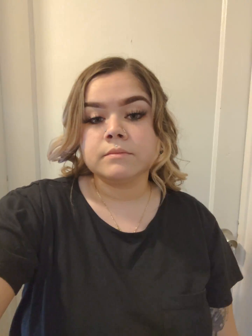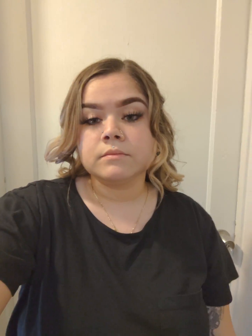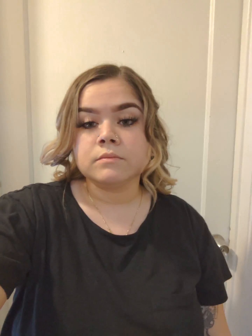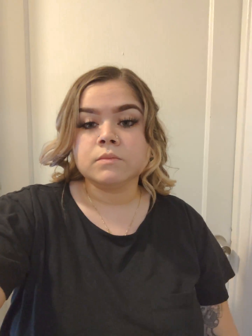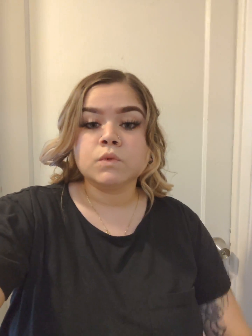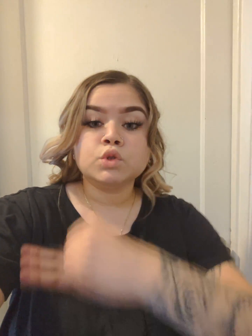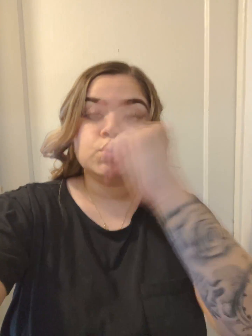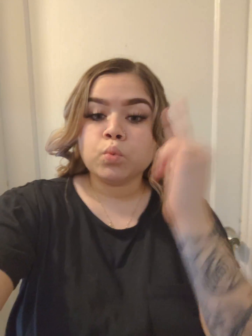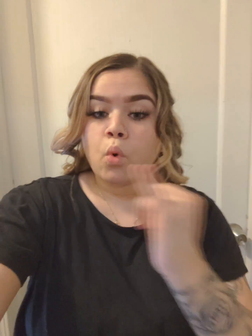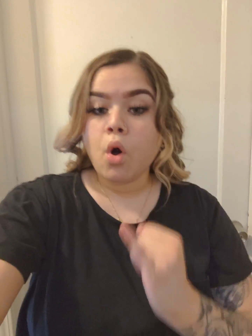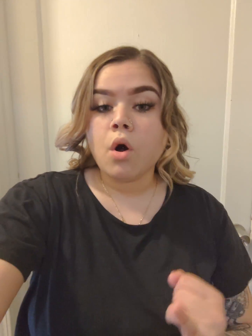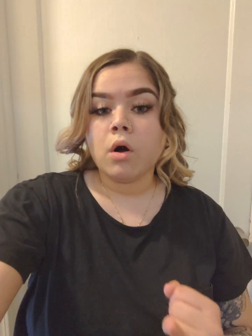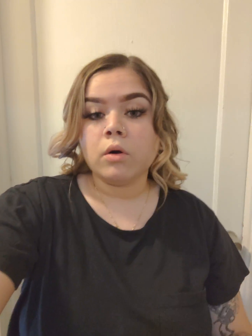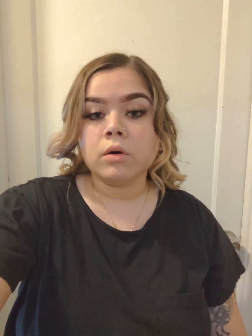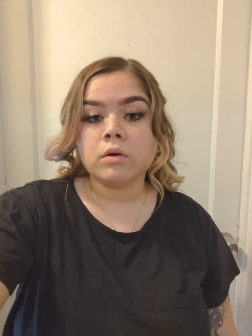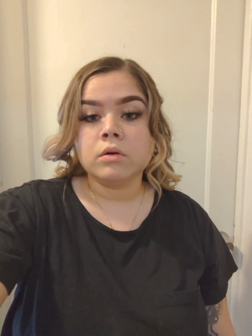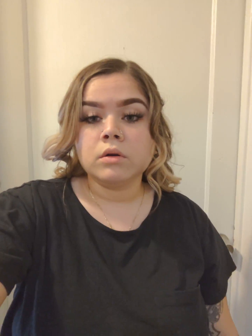draw